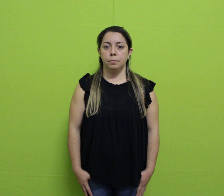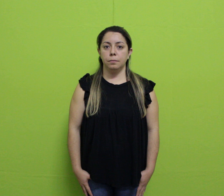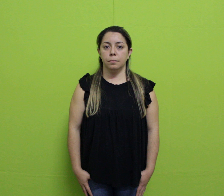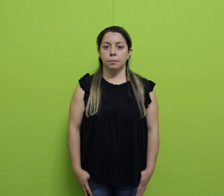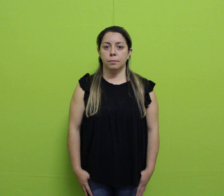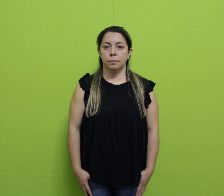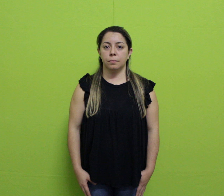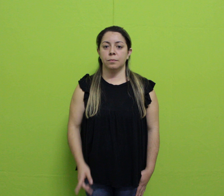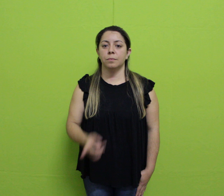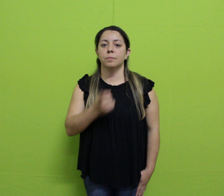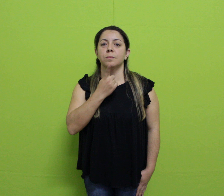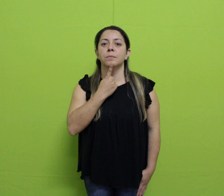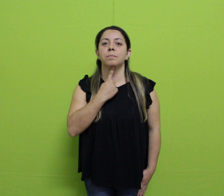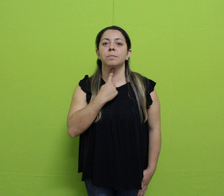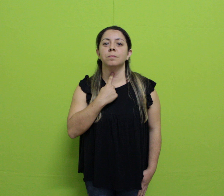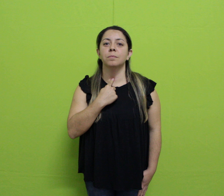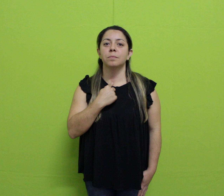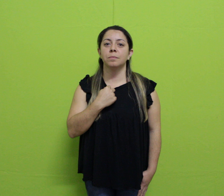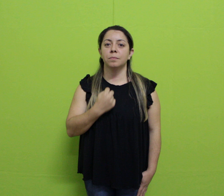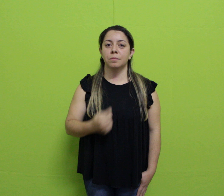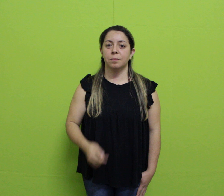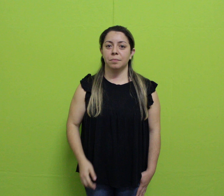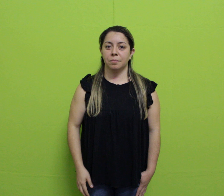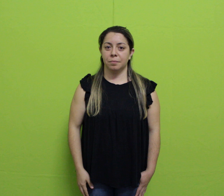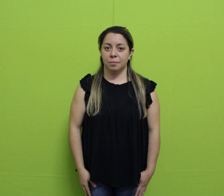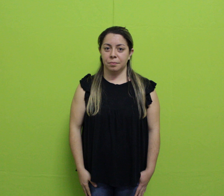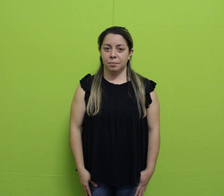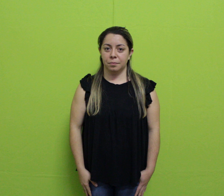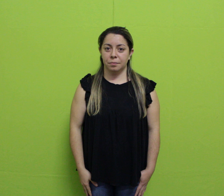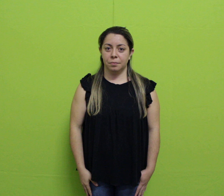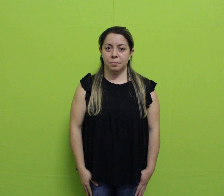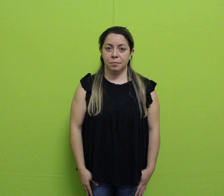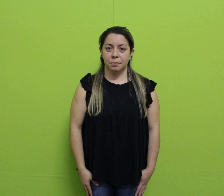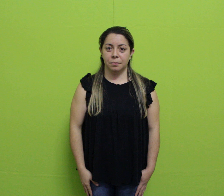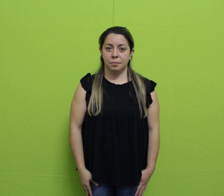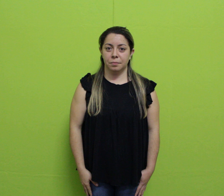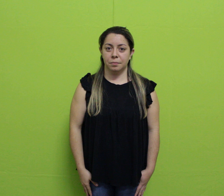vontade